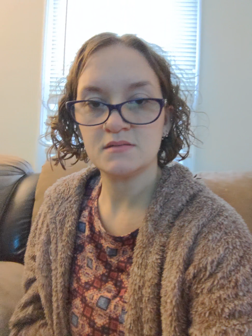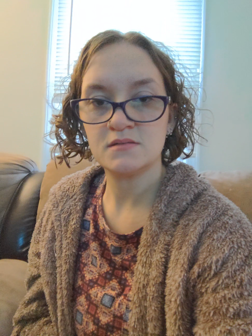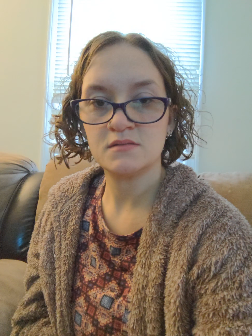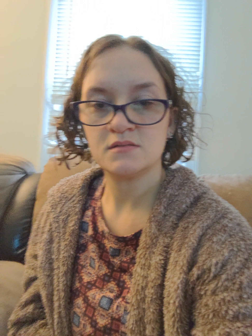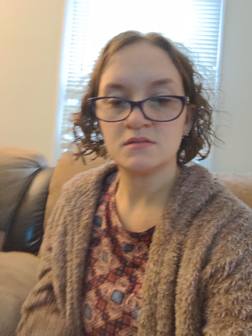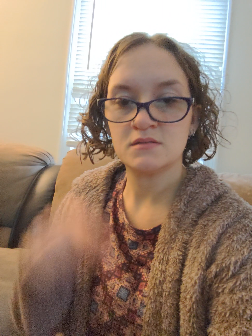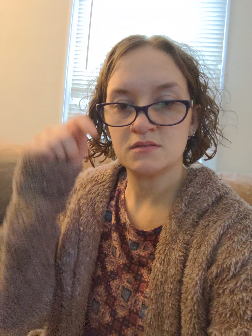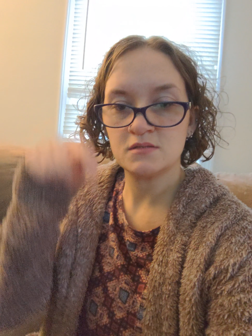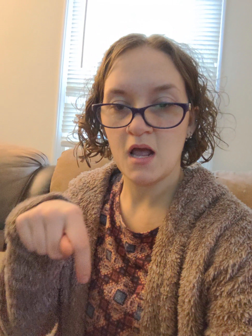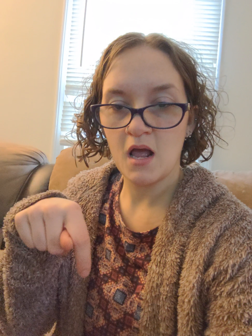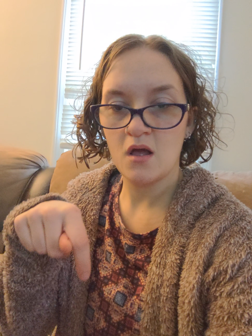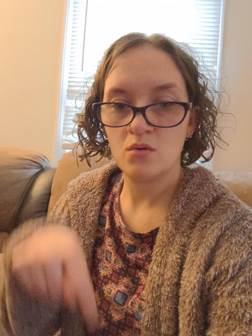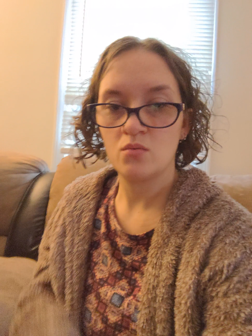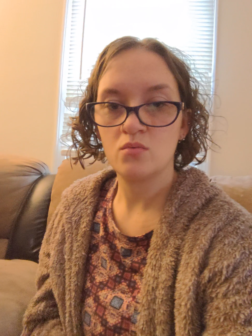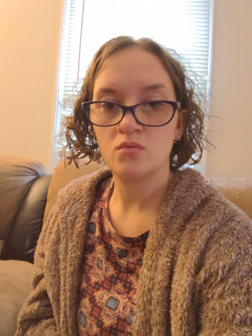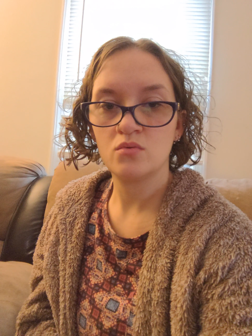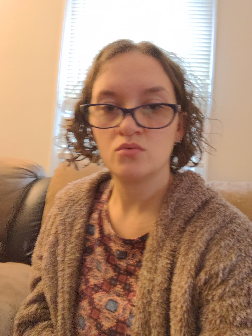down